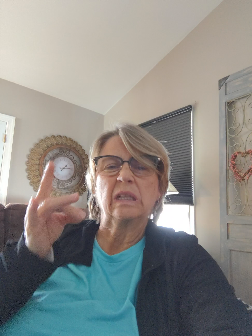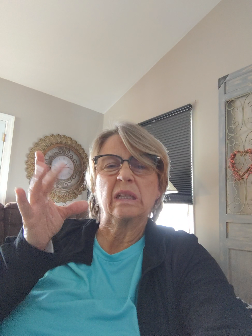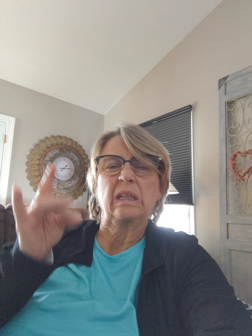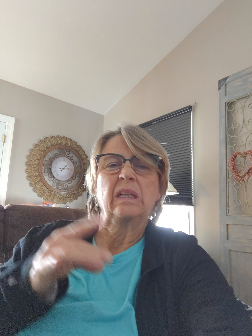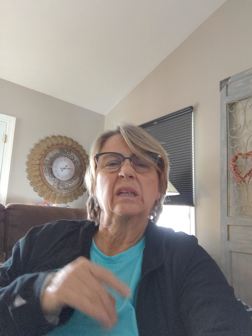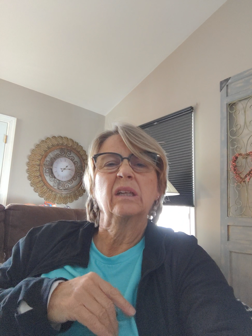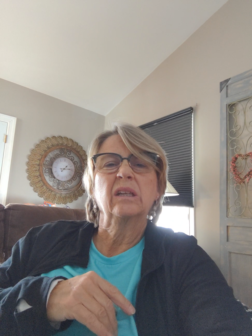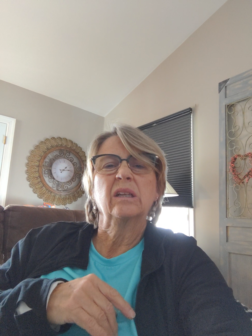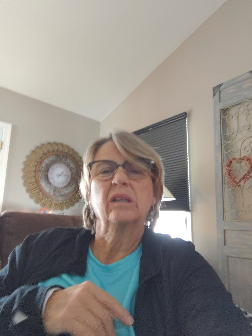sticky